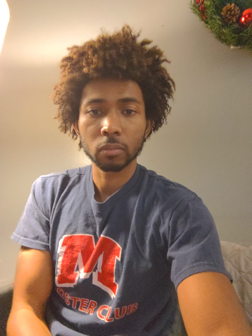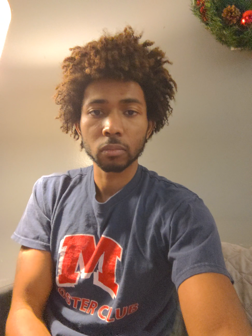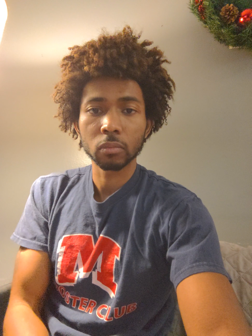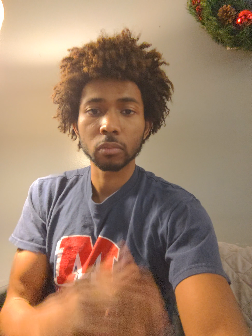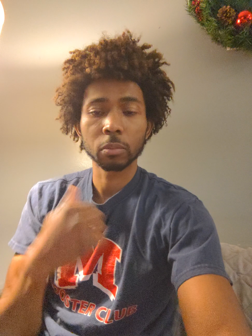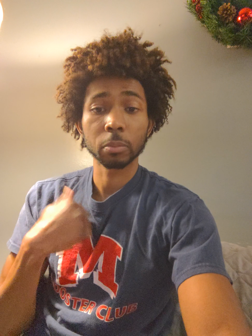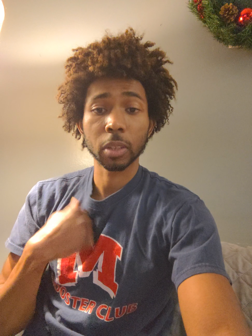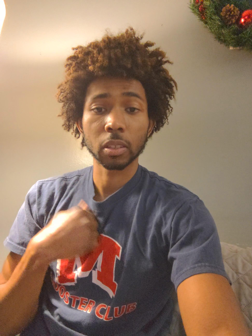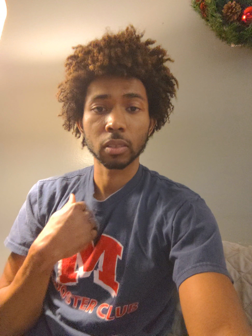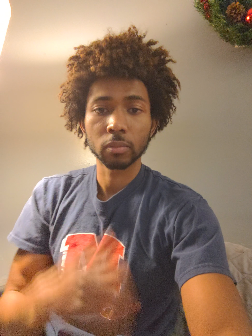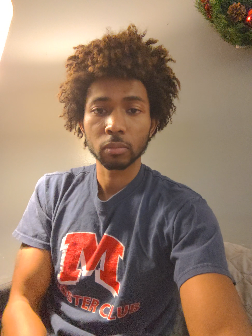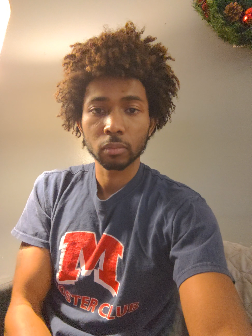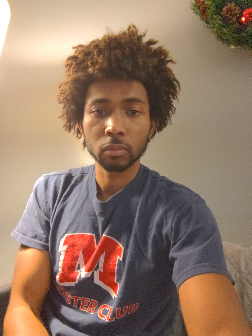bath